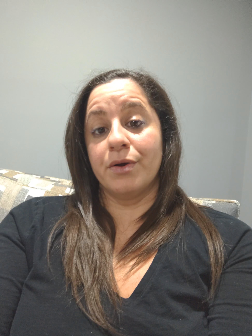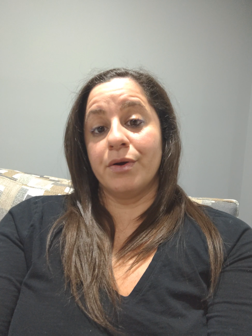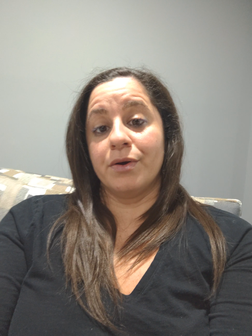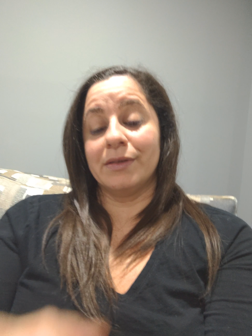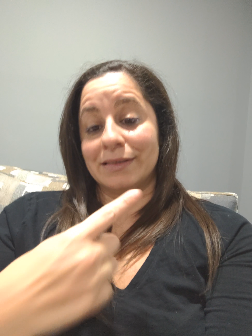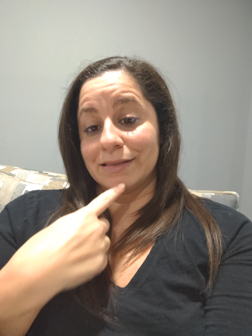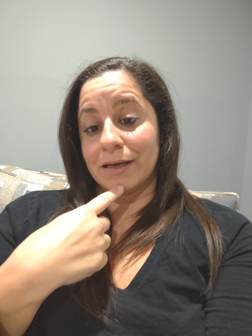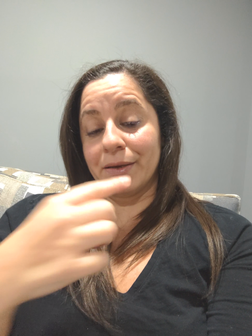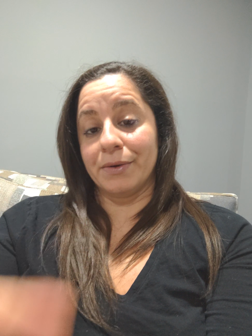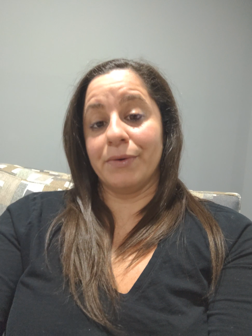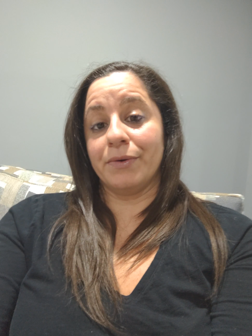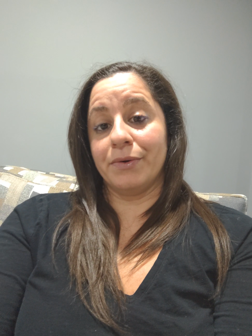say